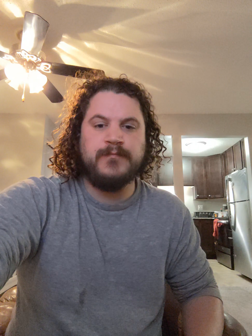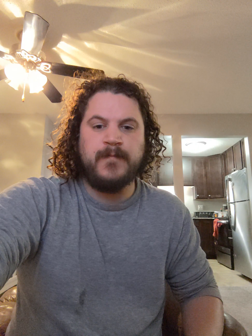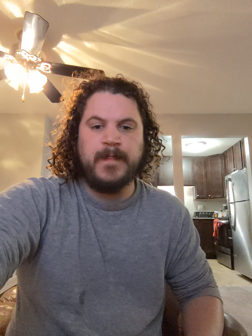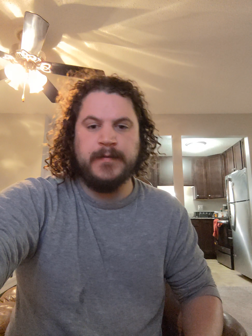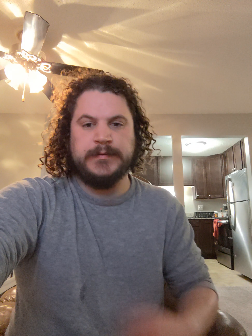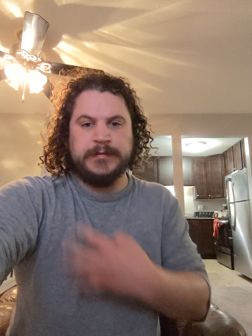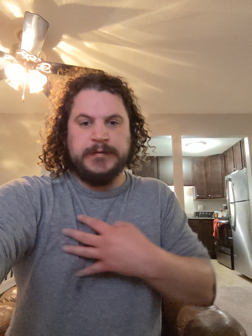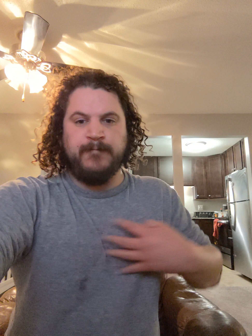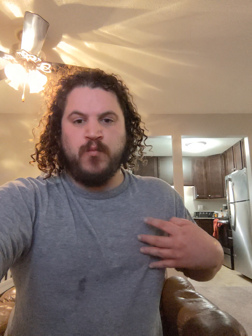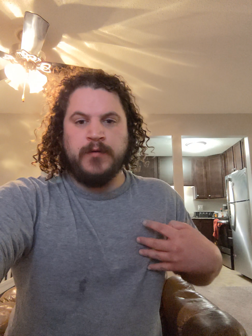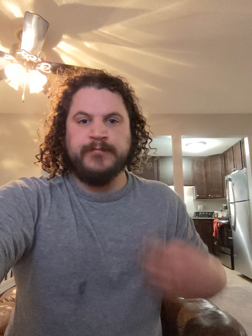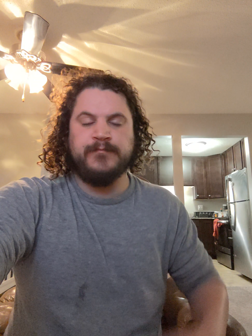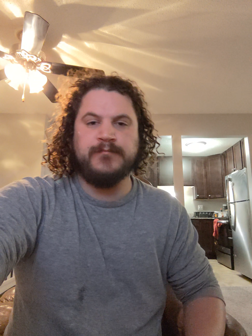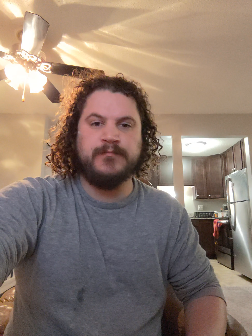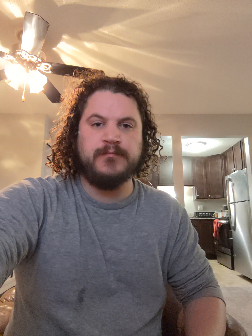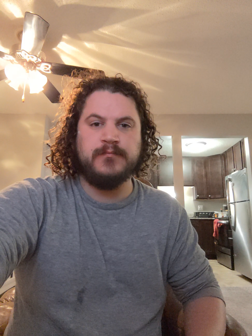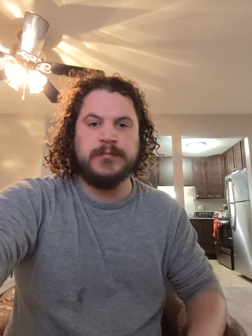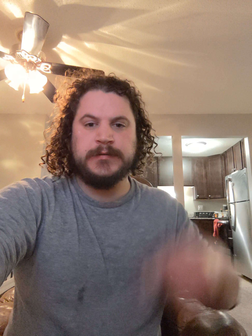zebra